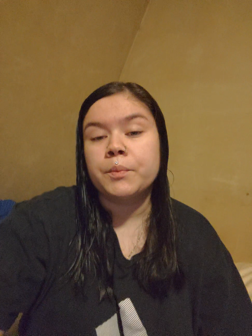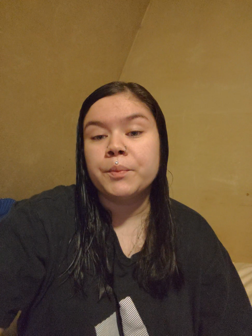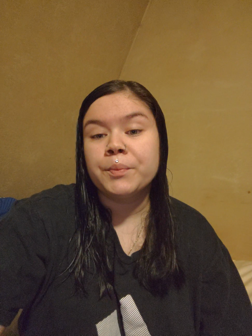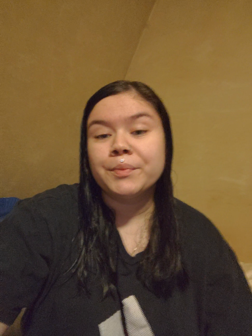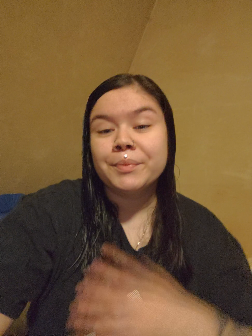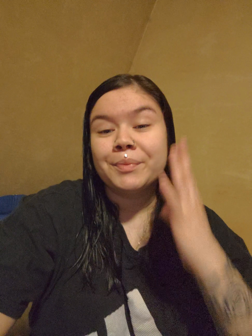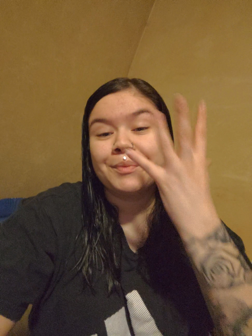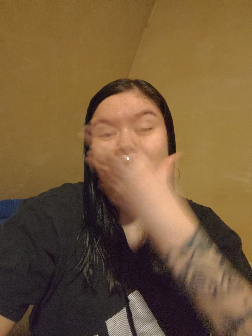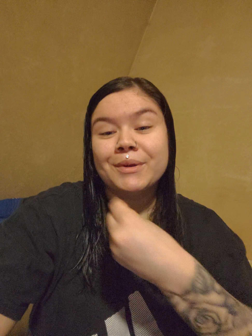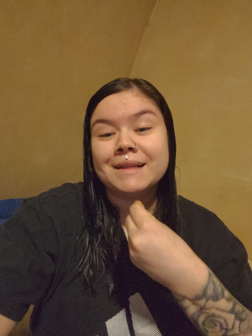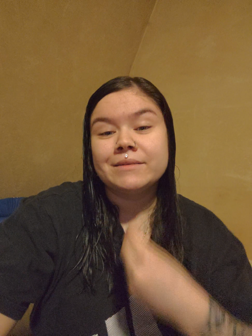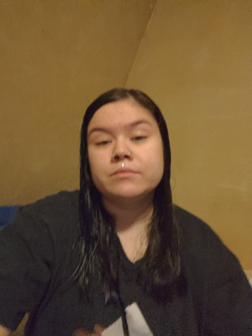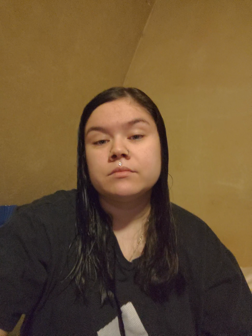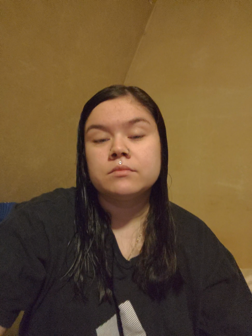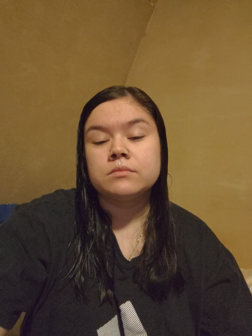pretty